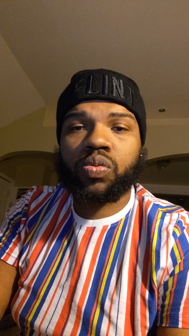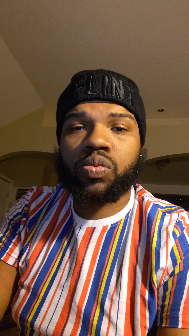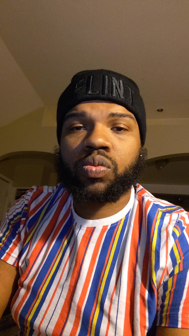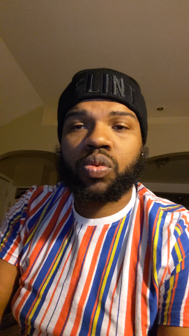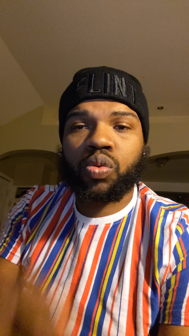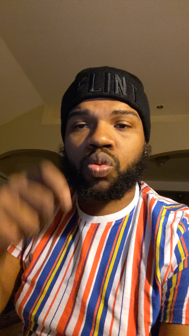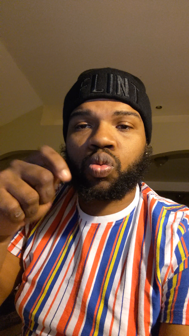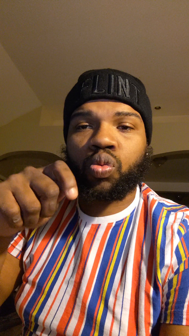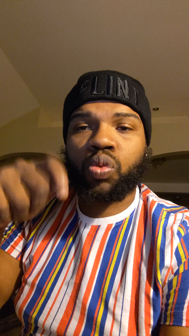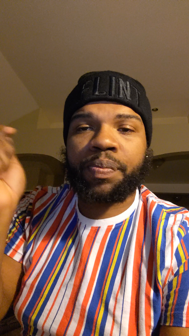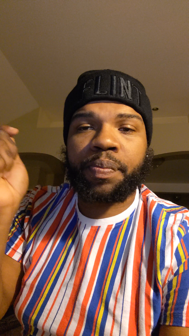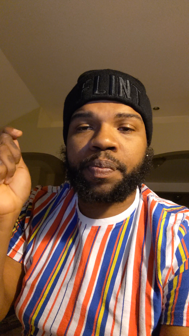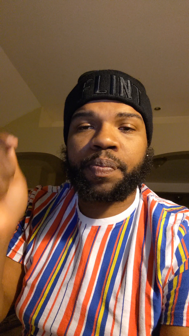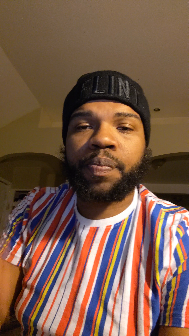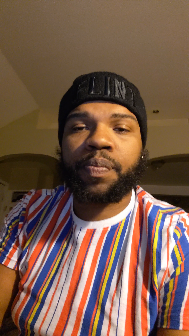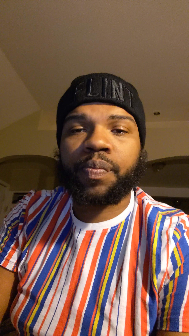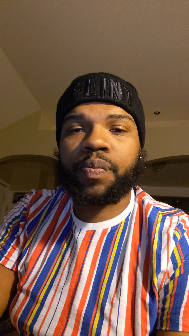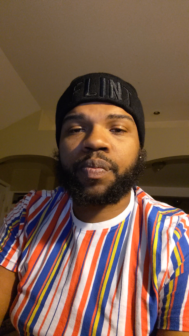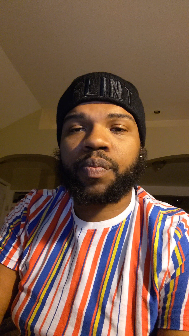rip